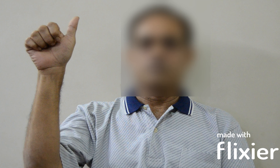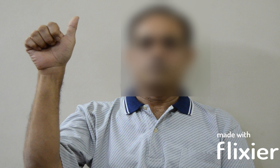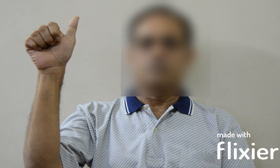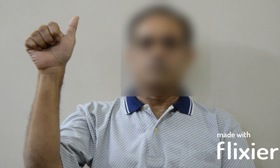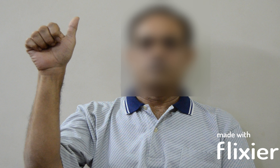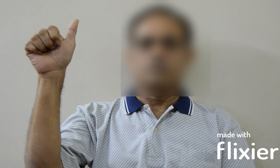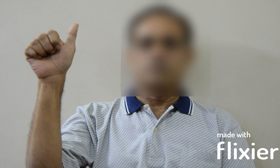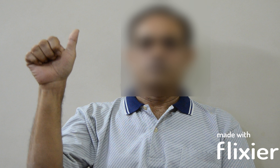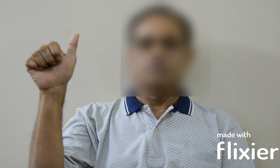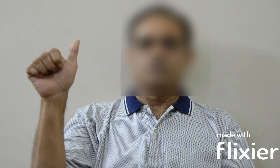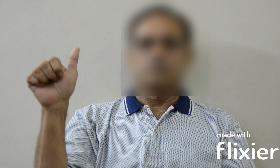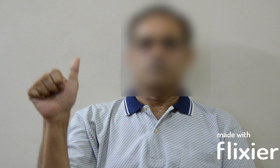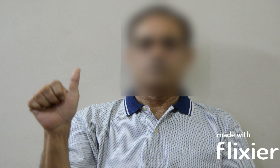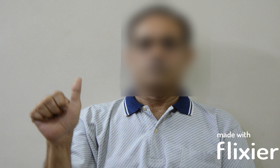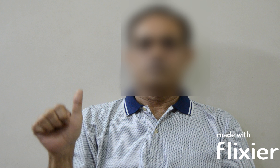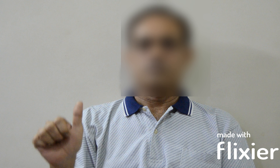آ